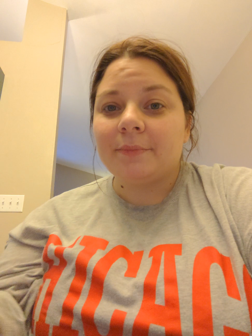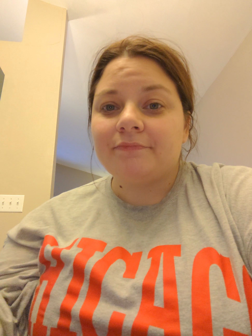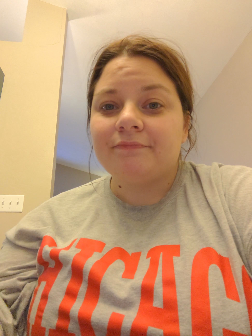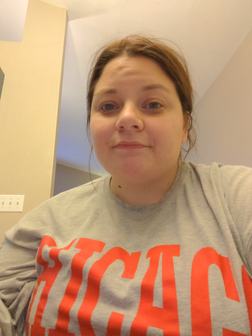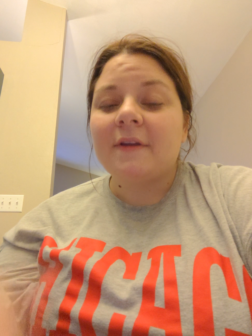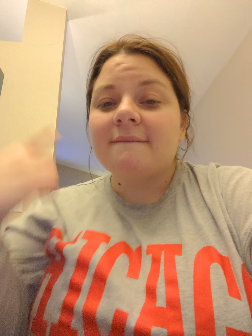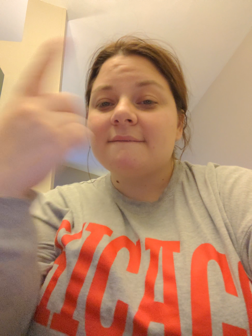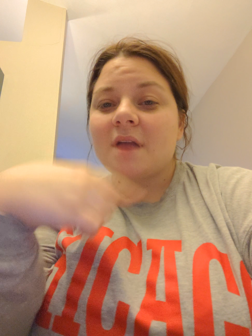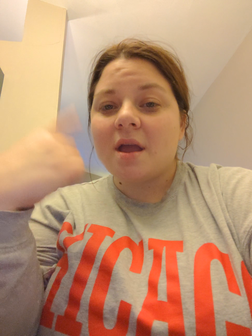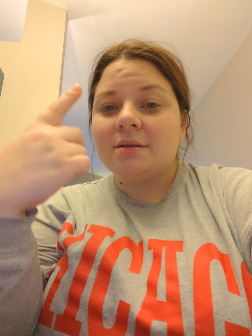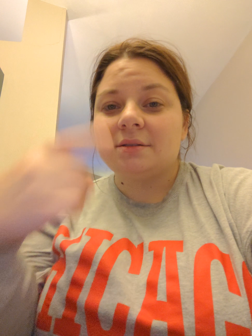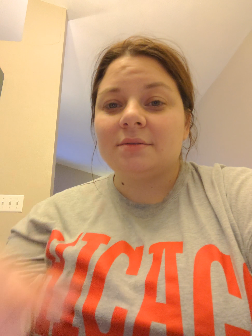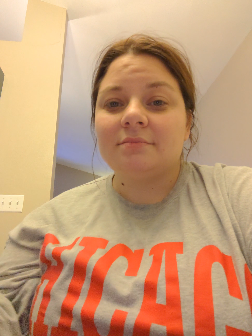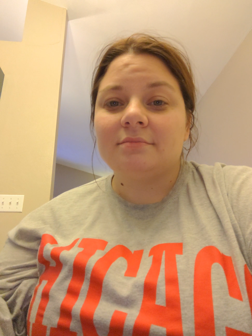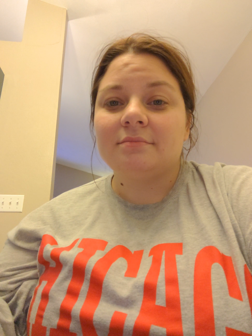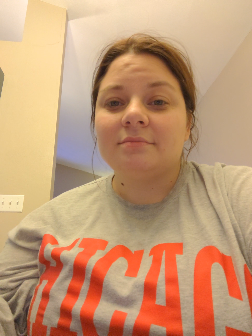face